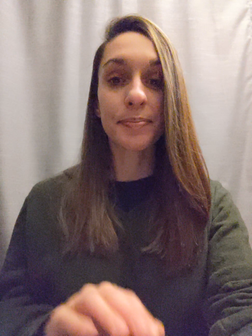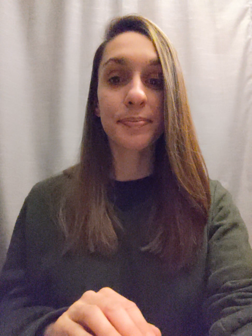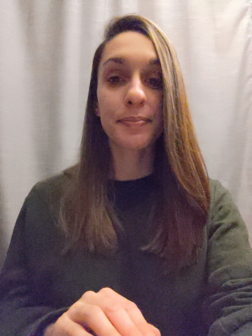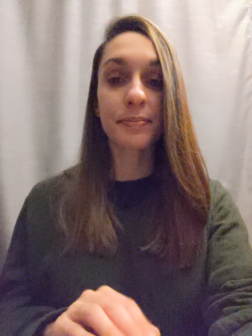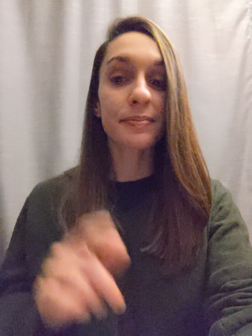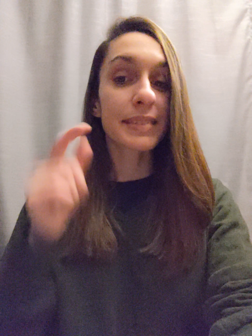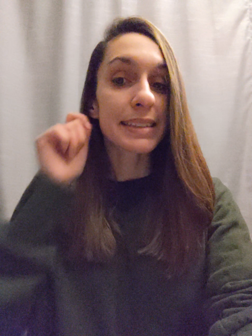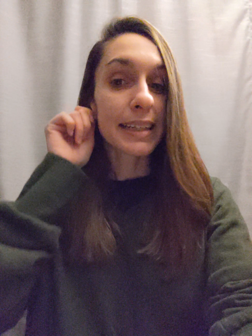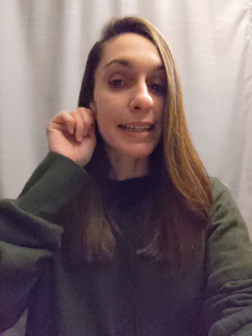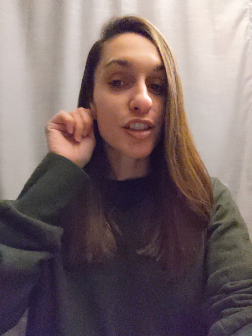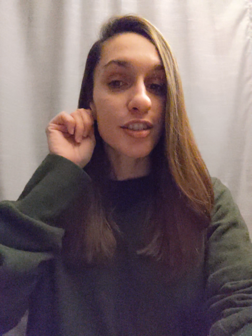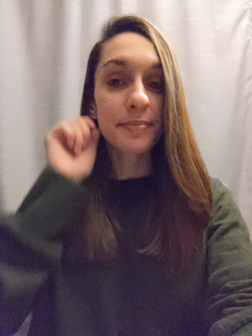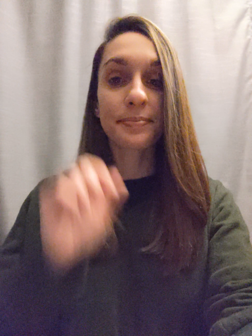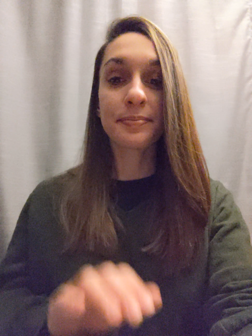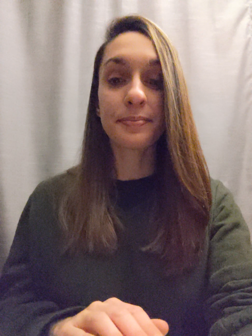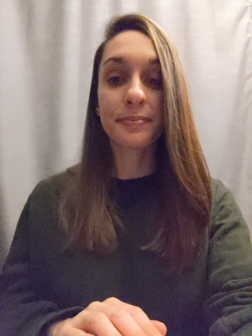ear